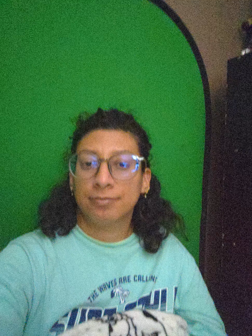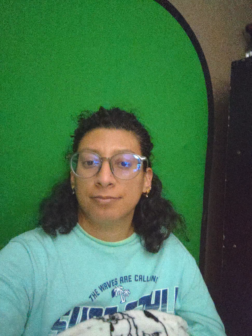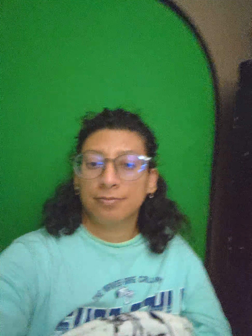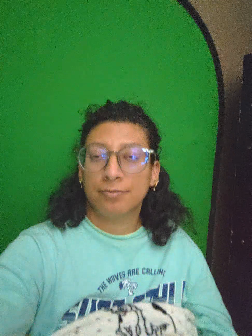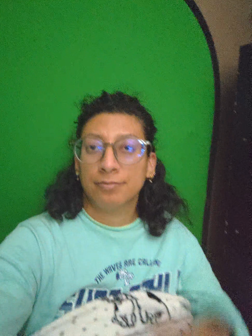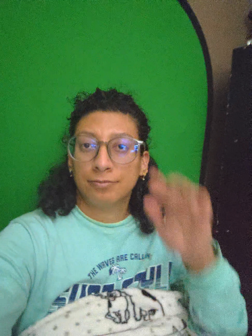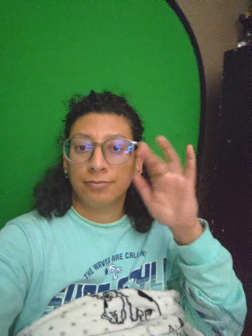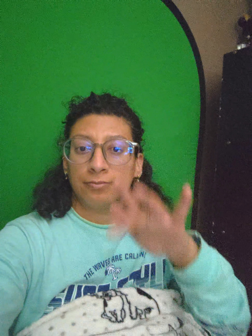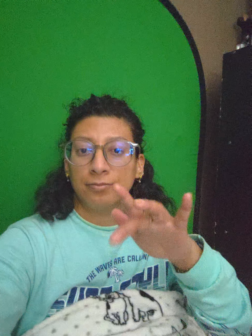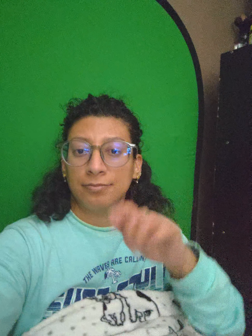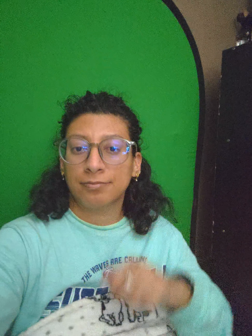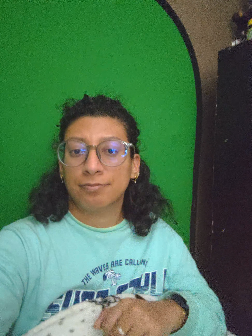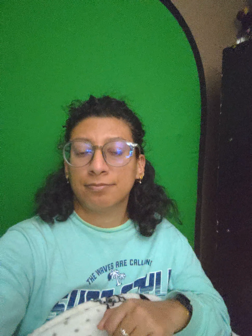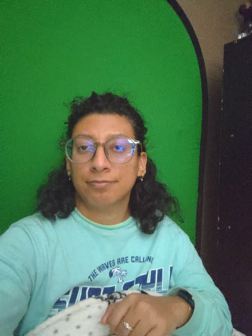touch